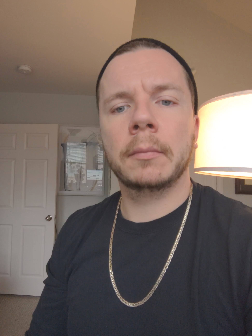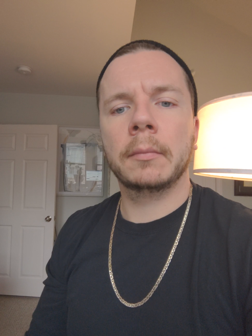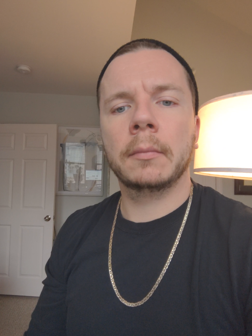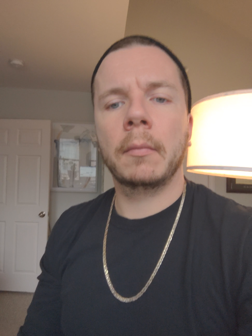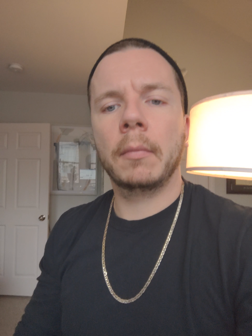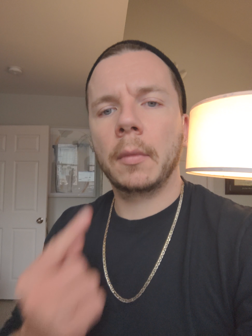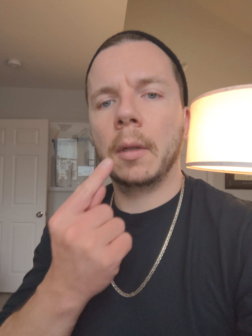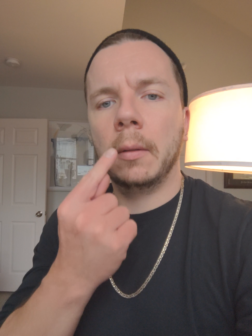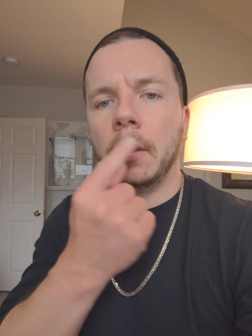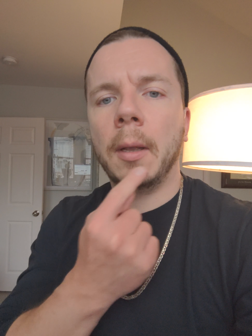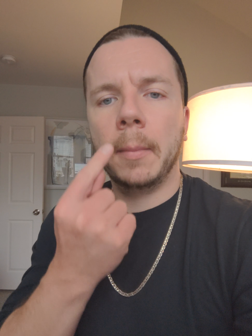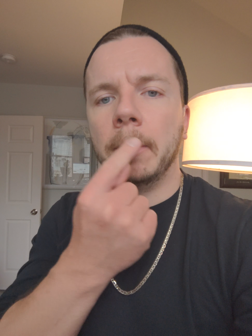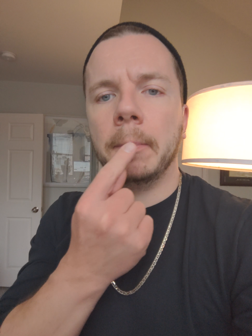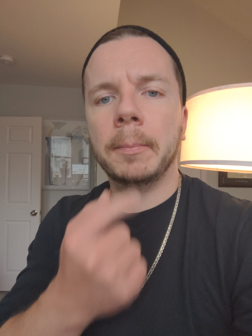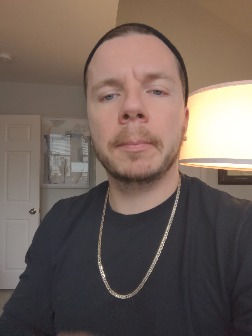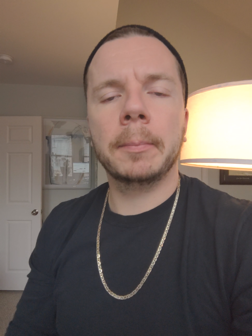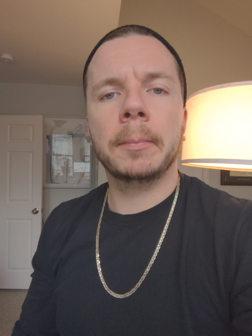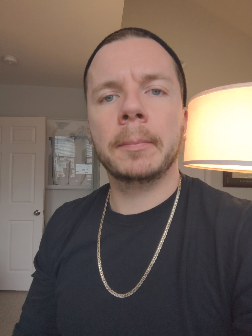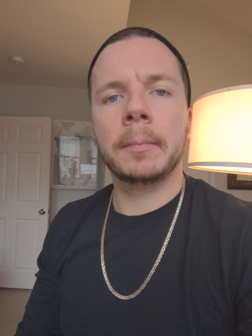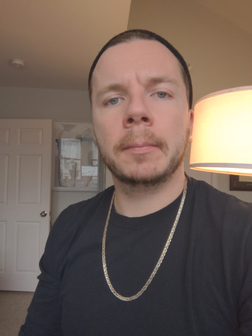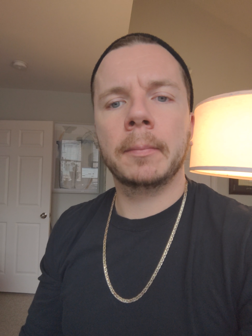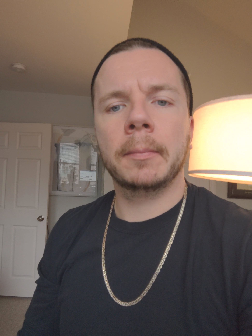lips